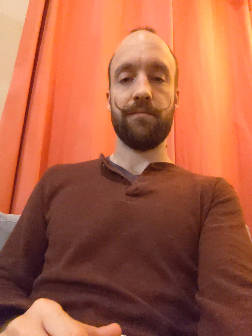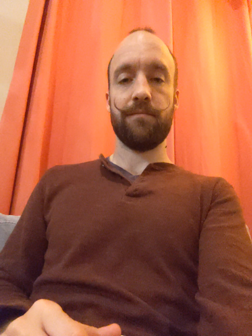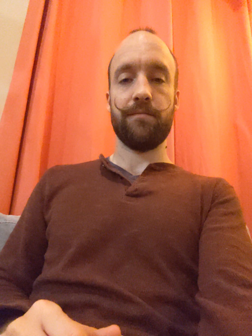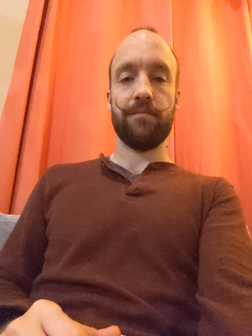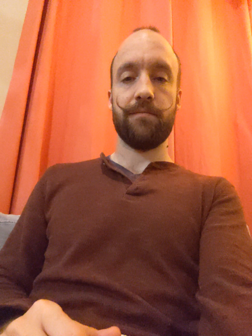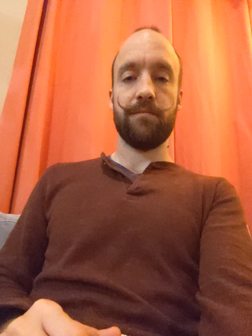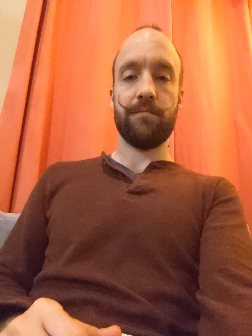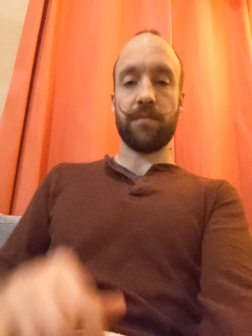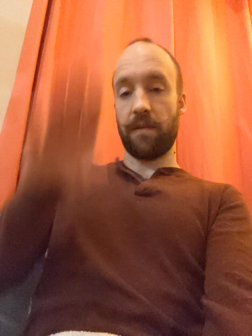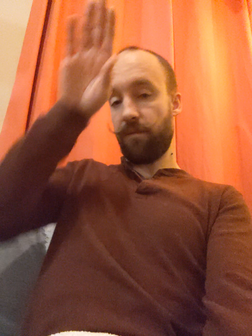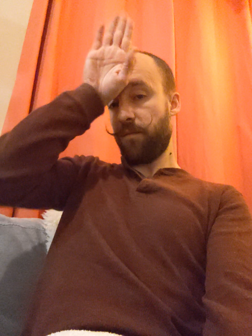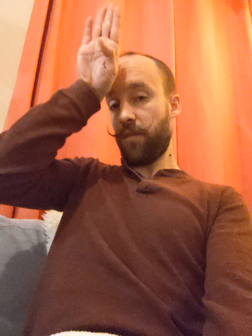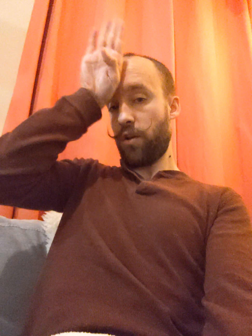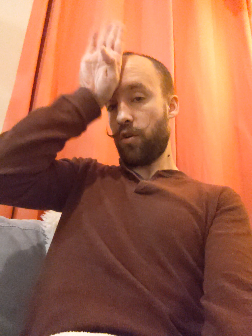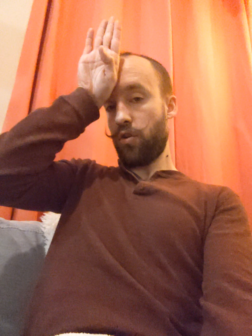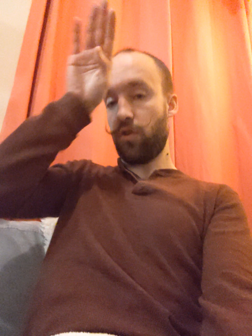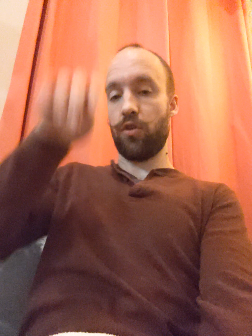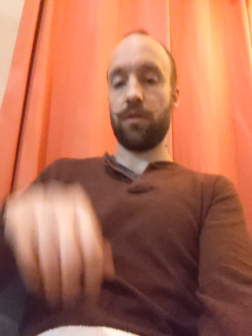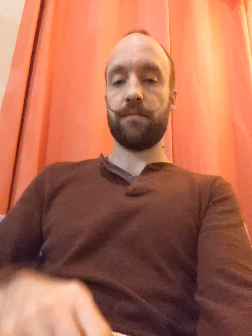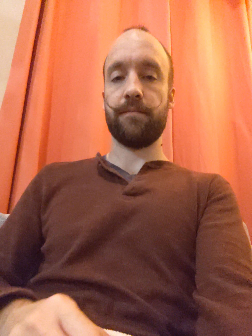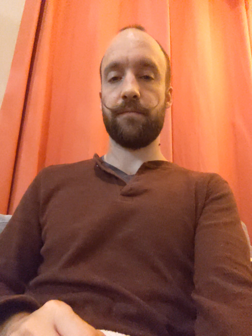fireman